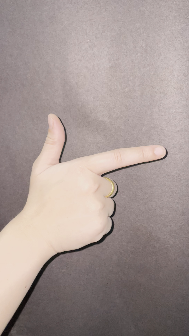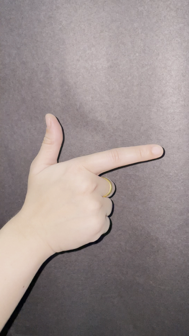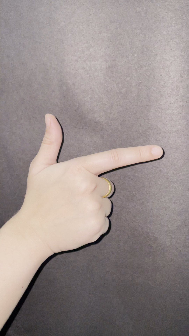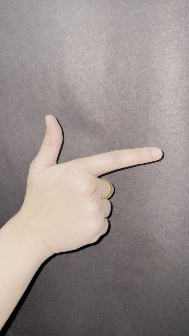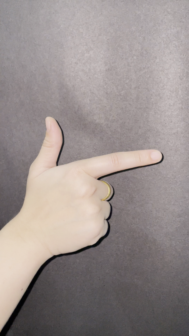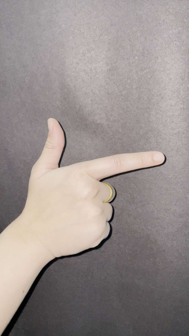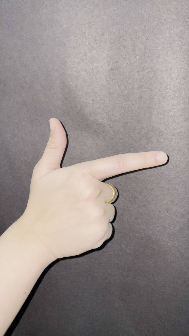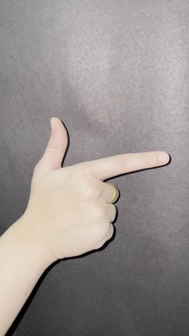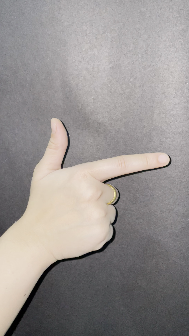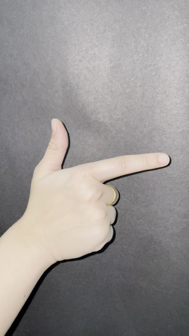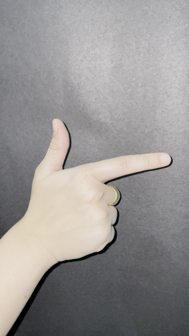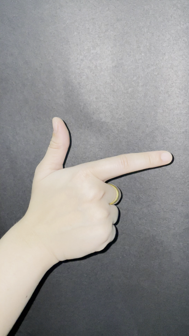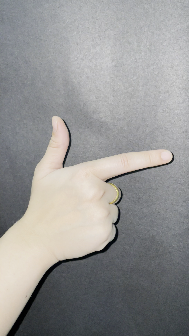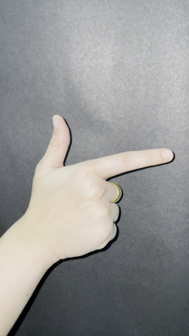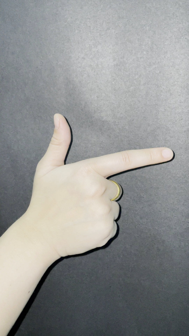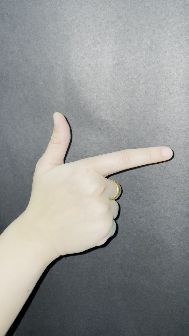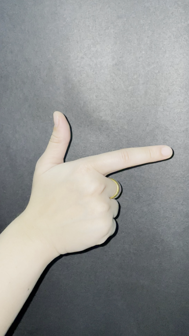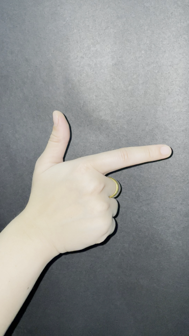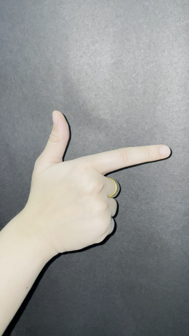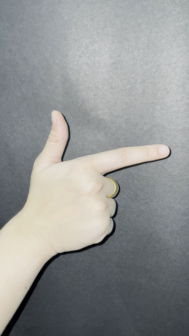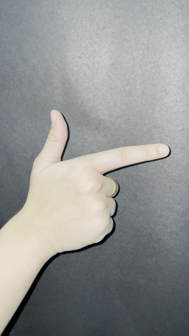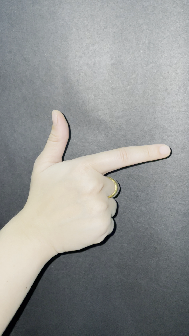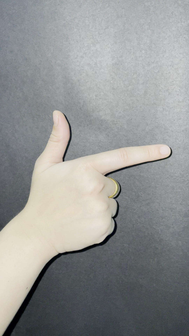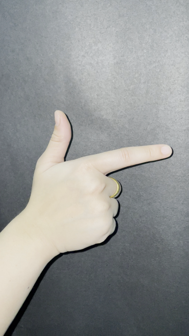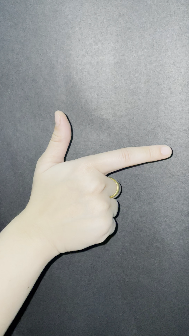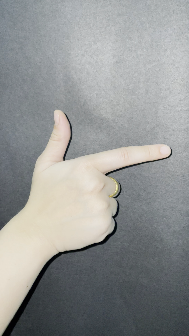ज्ञ